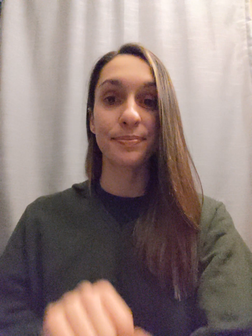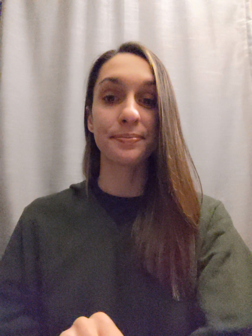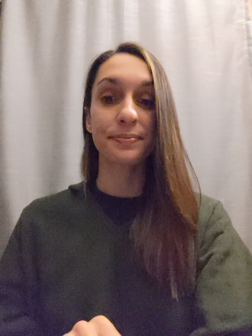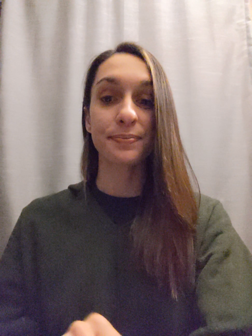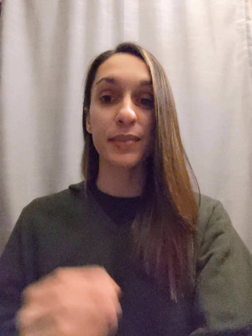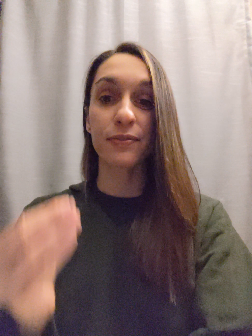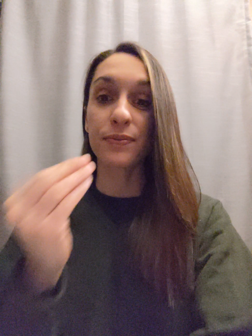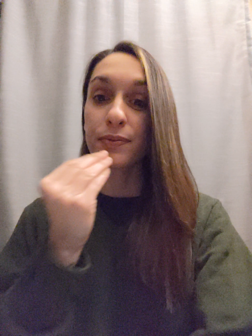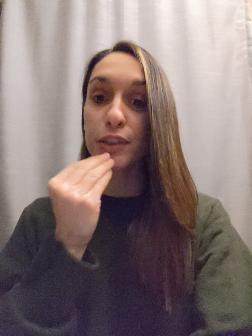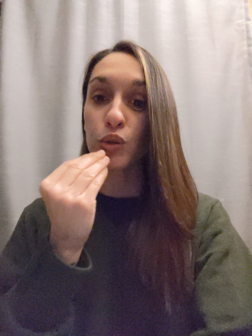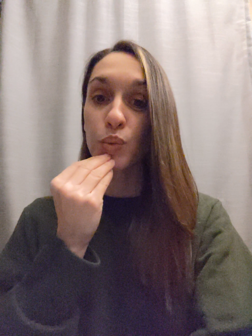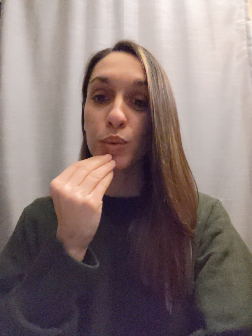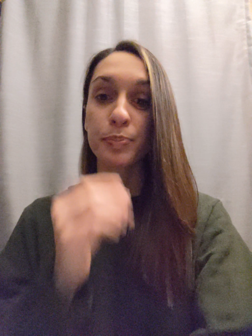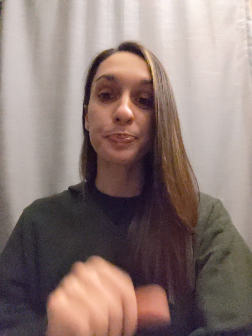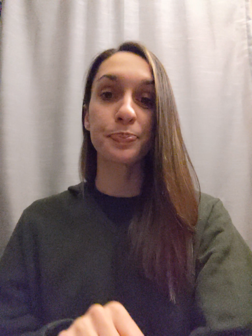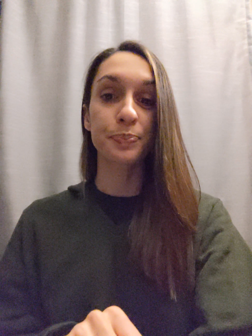food